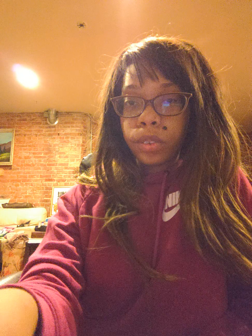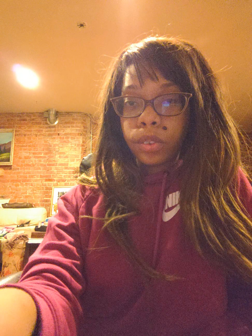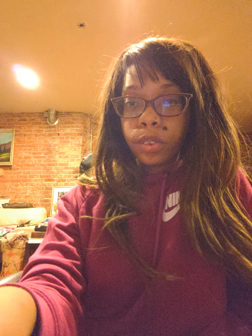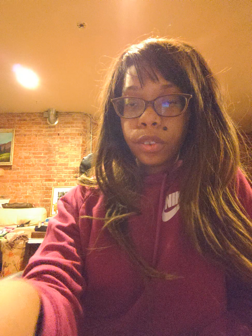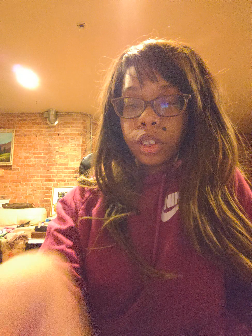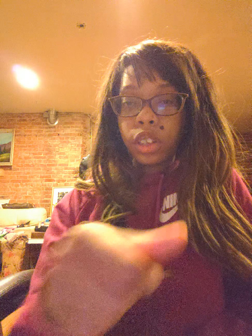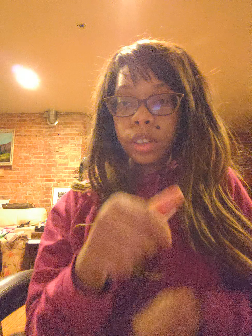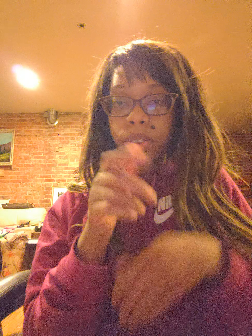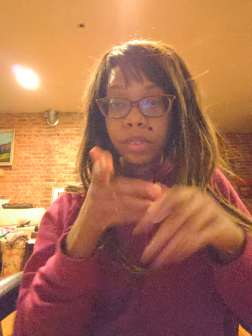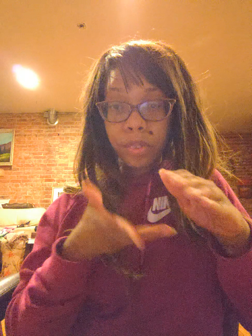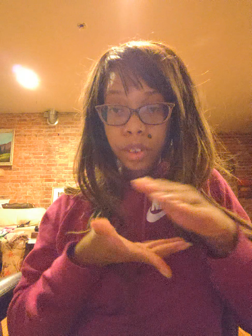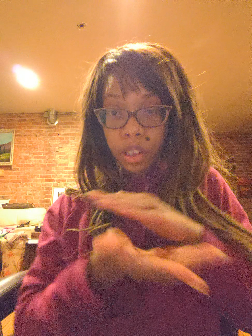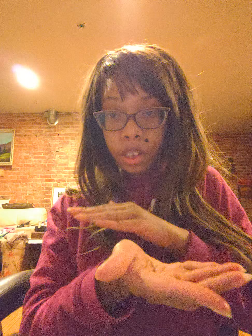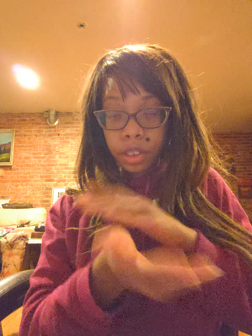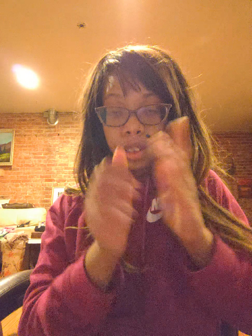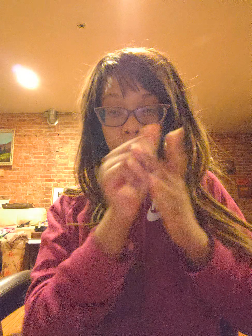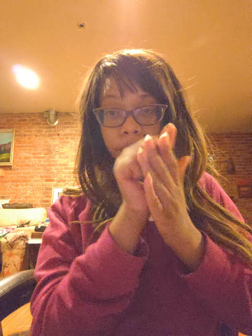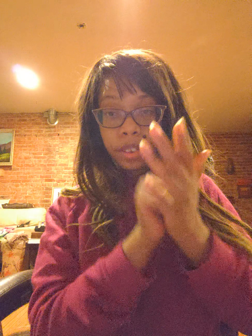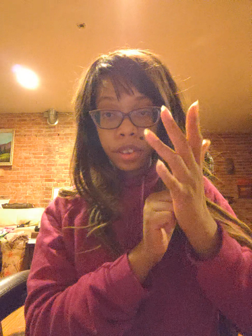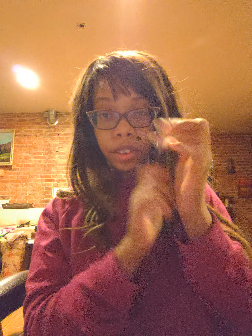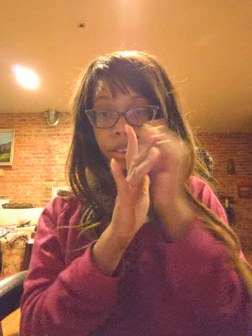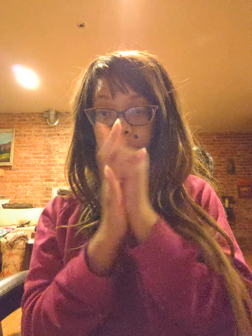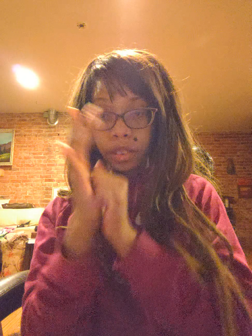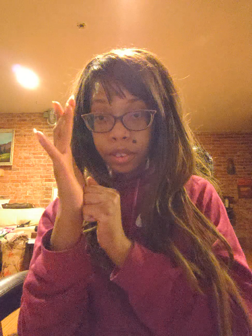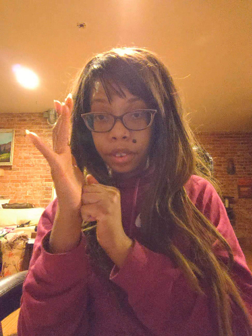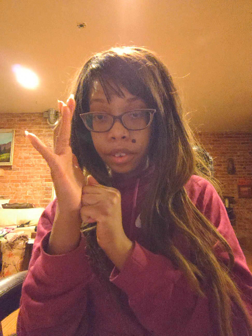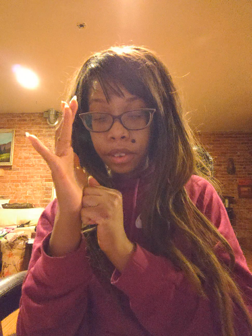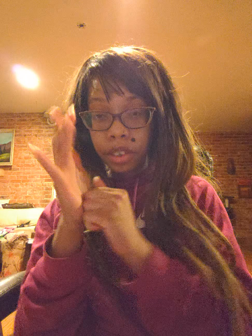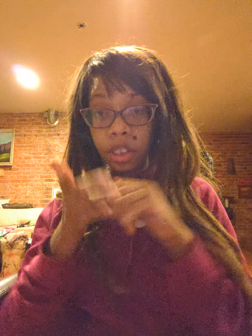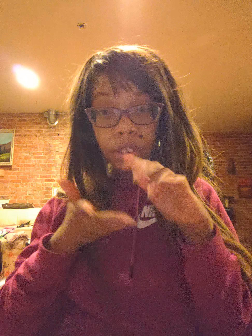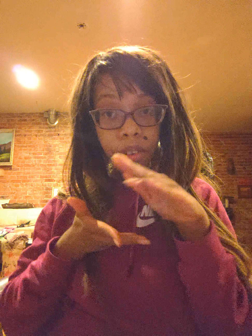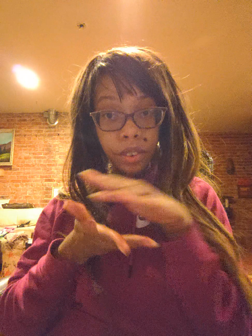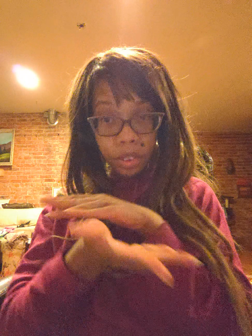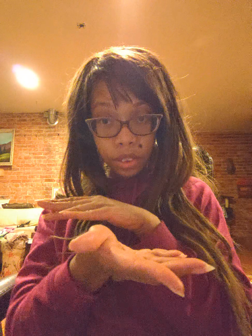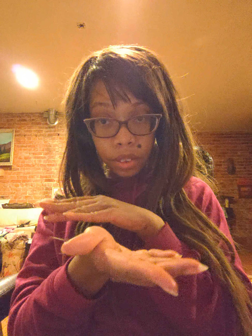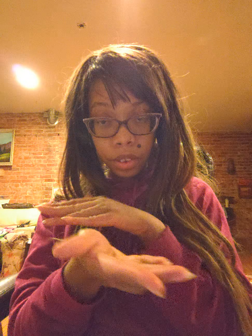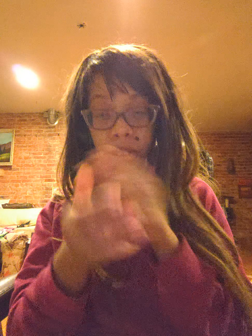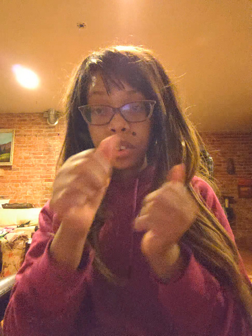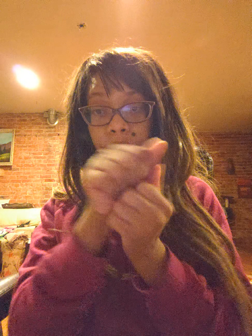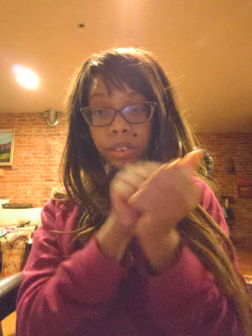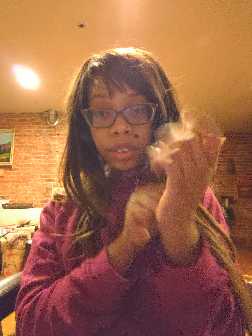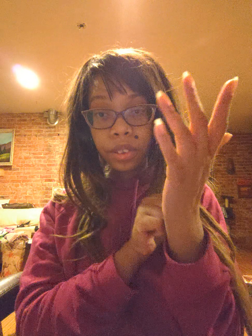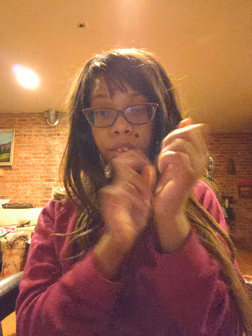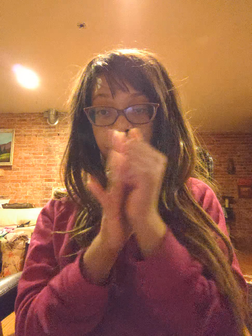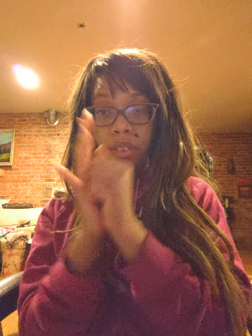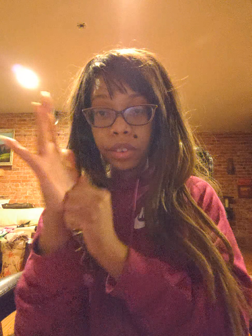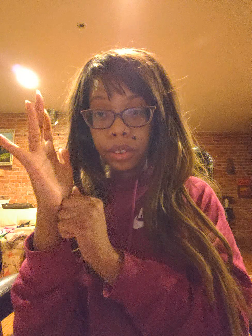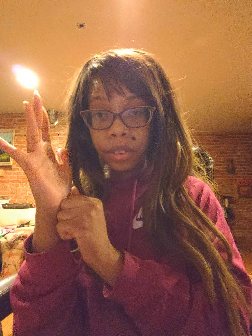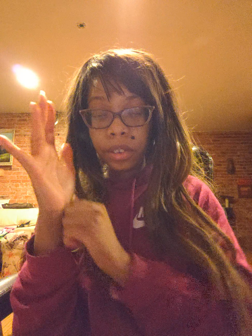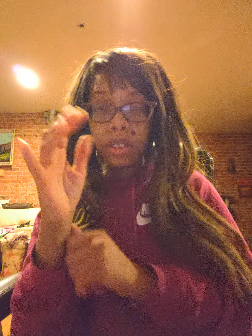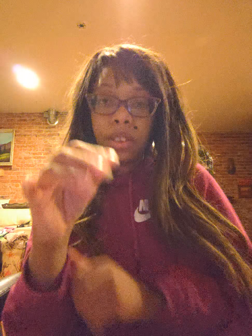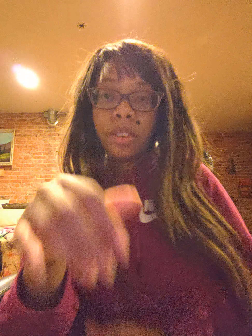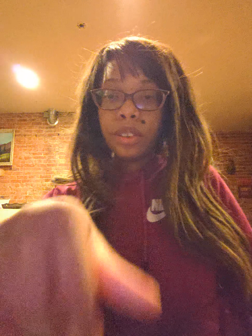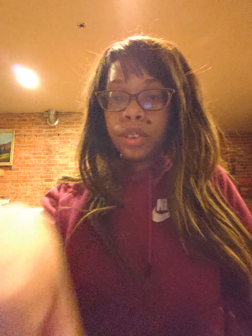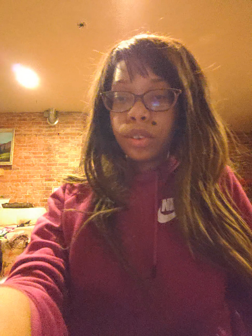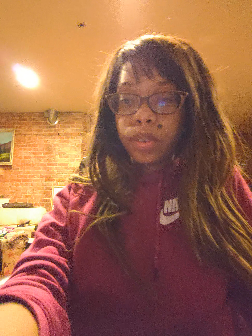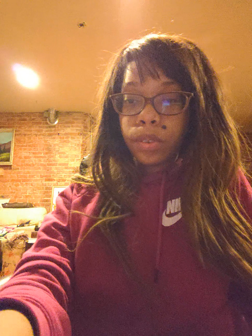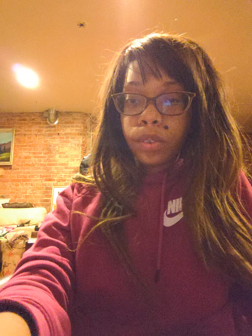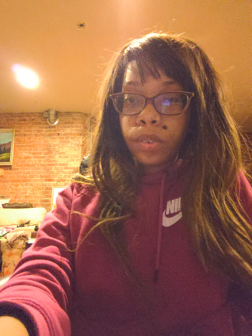mitten